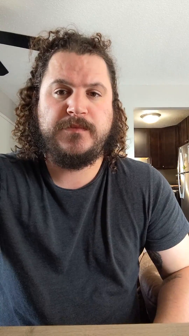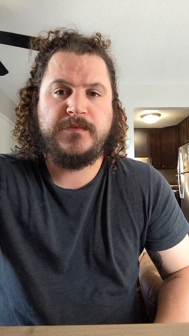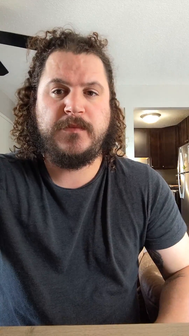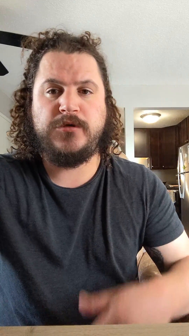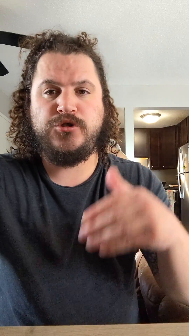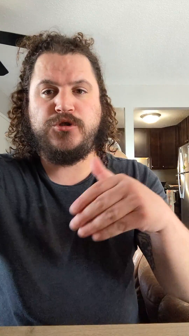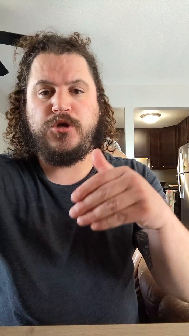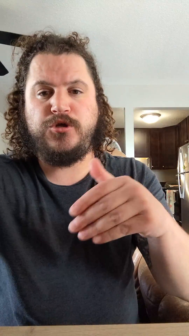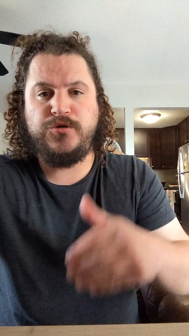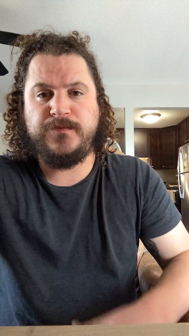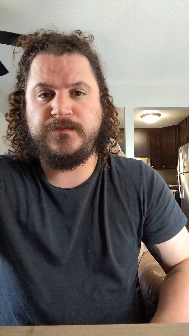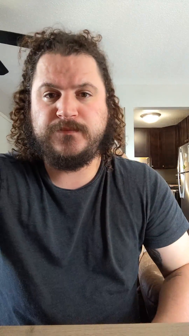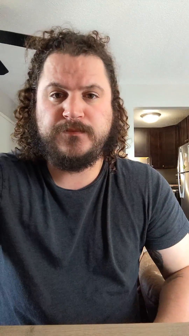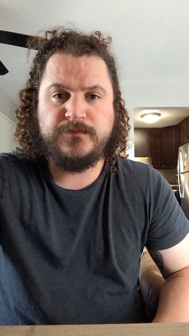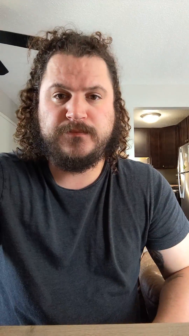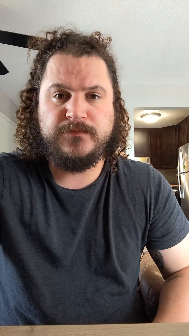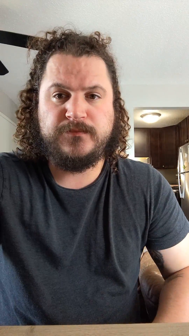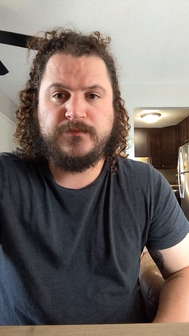doctor